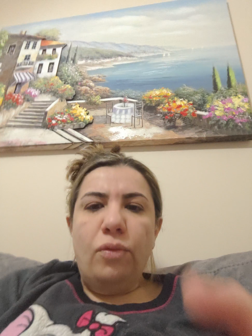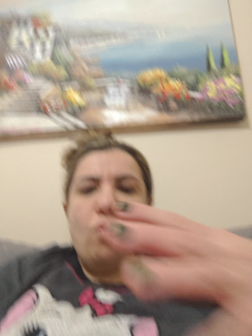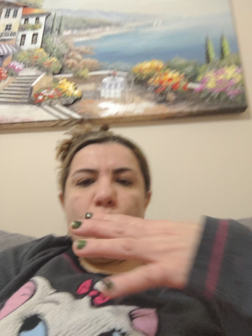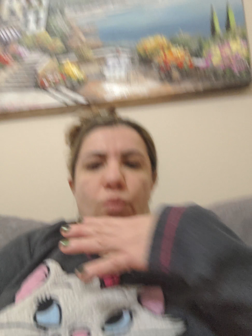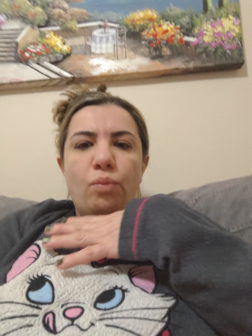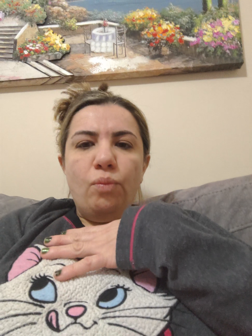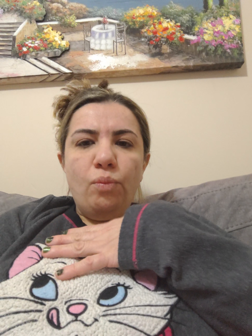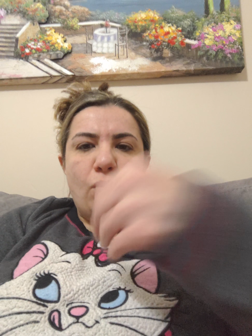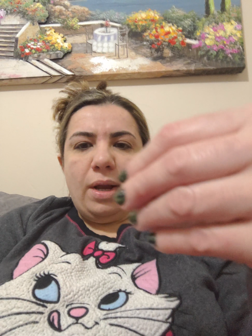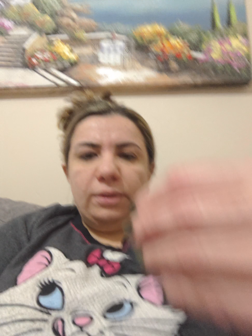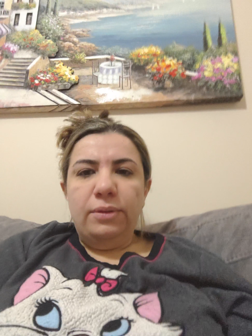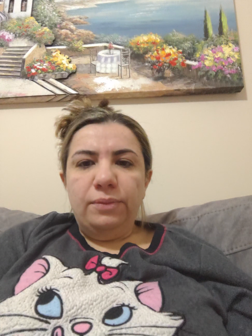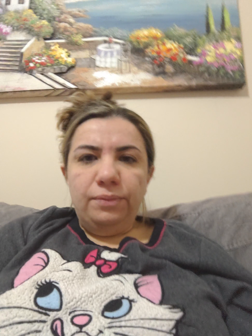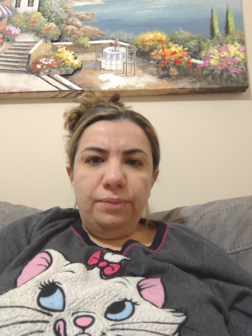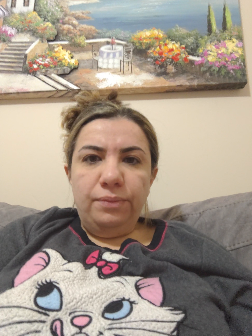white